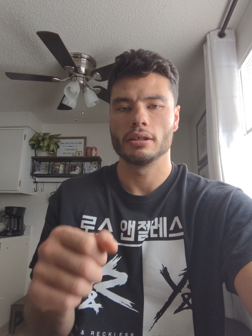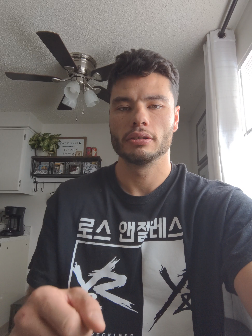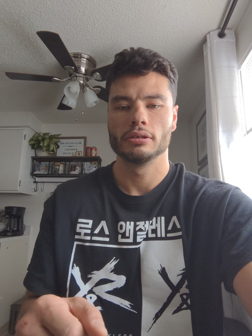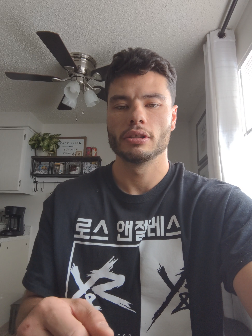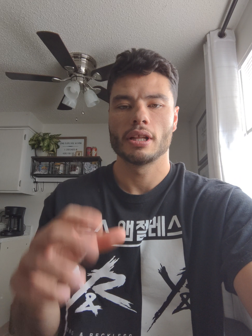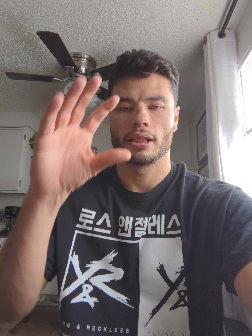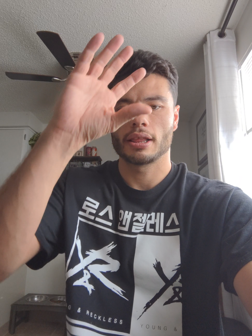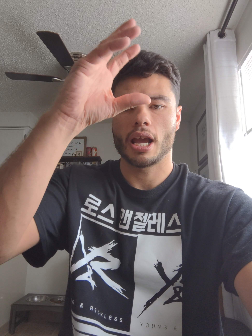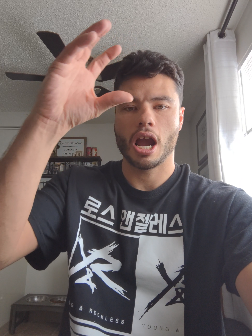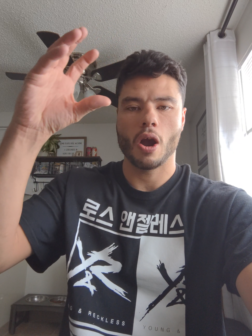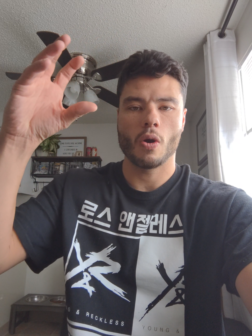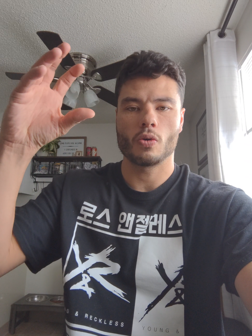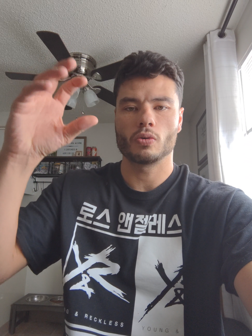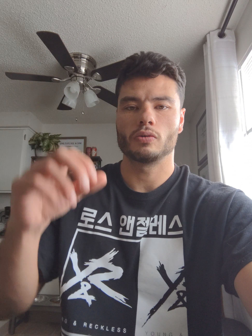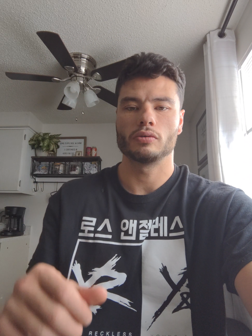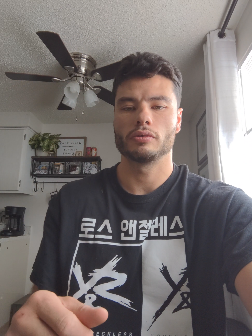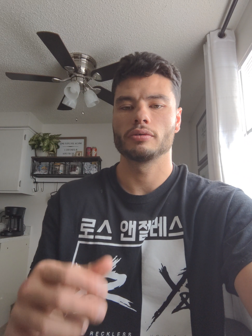cloud